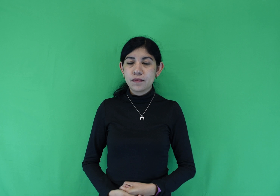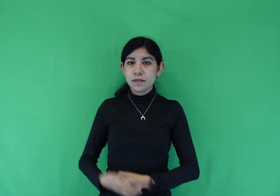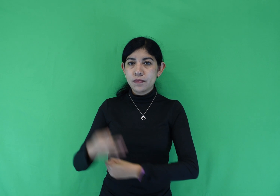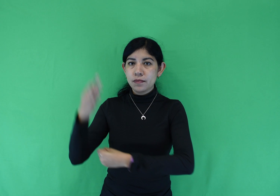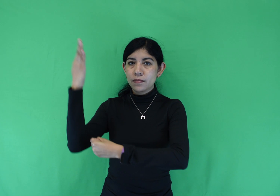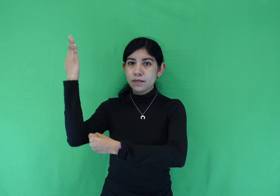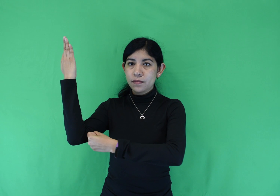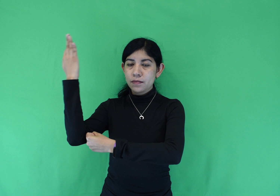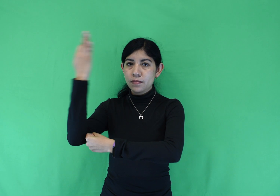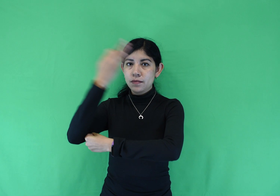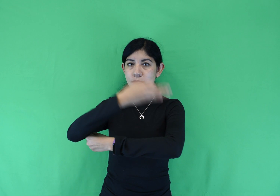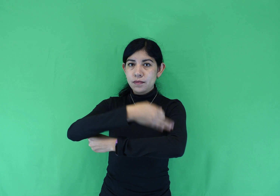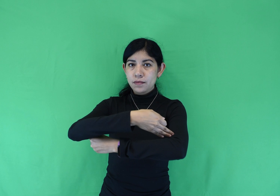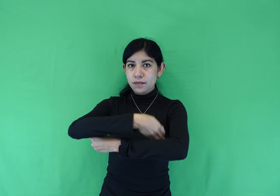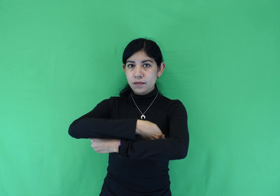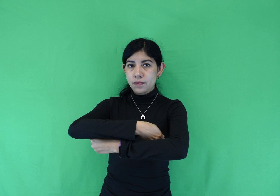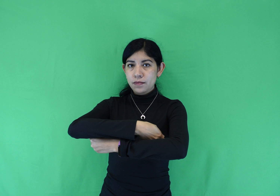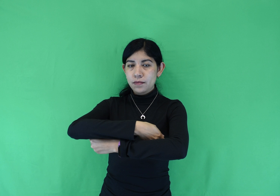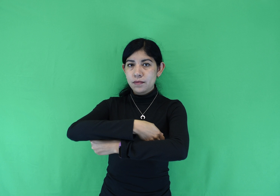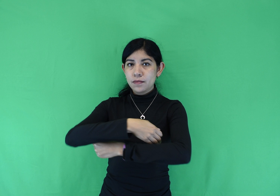tarde